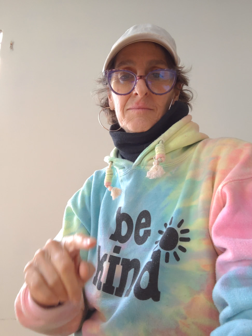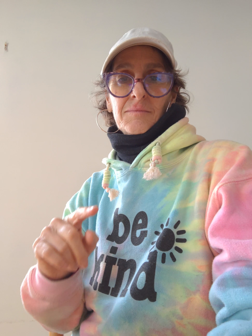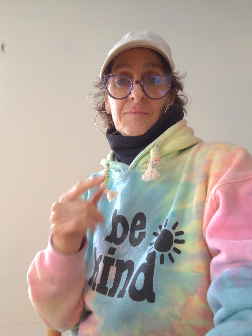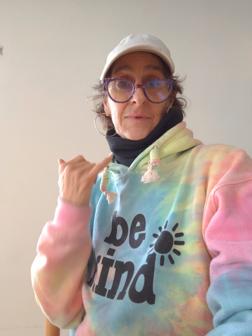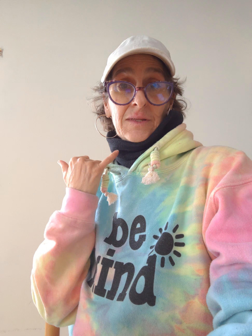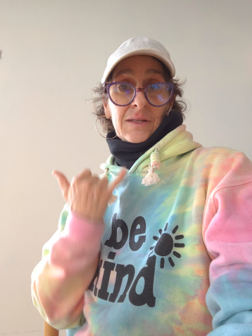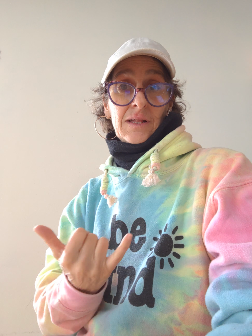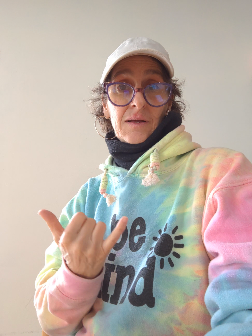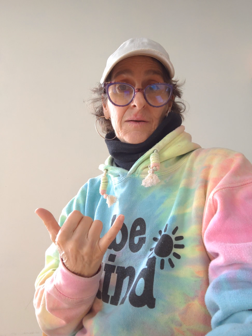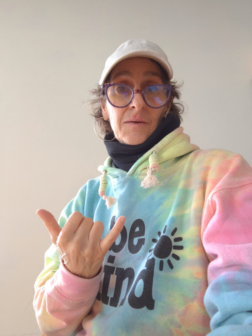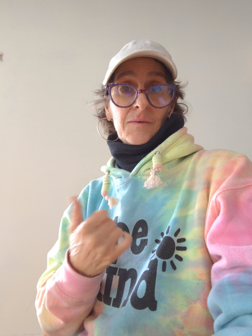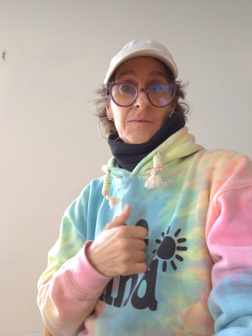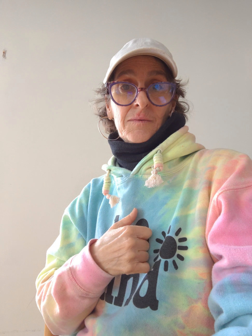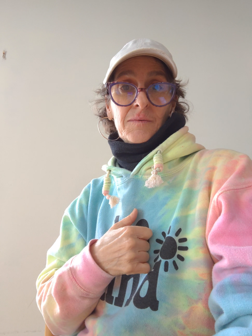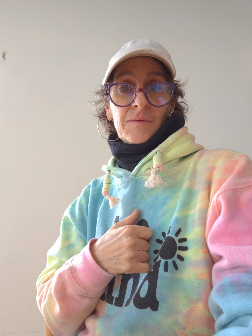now